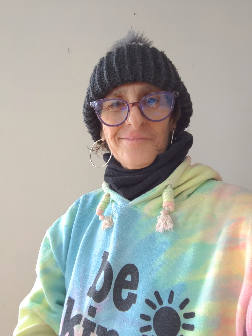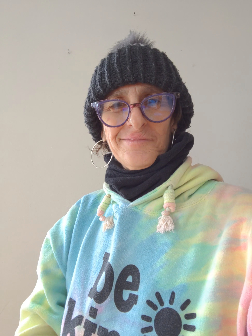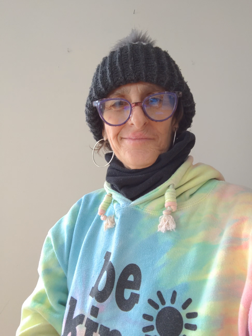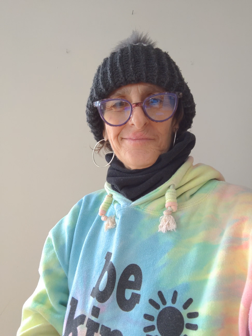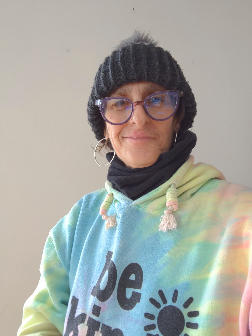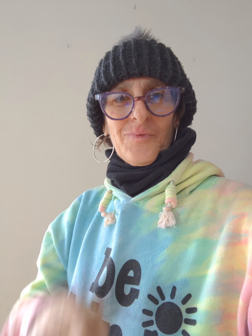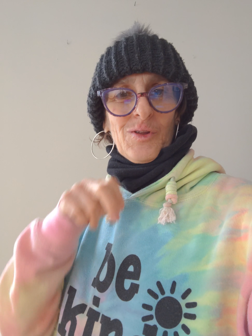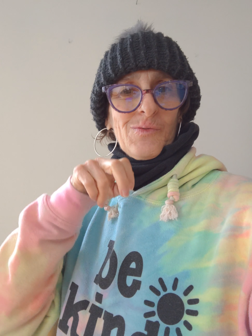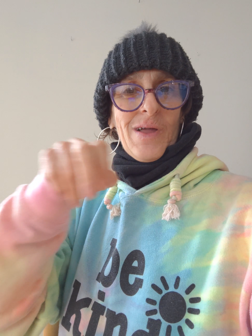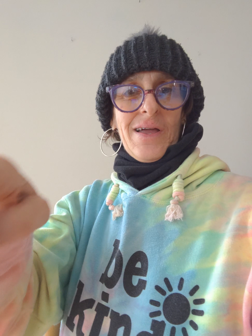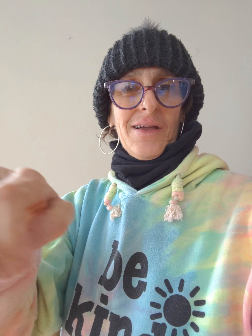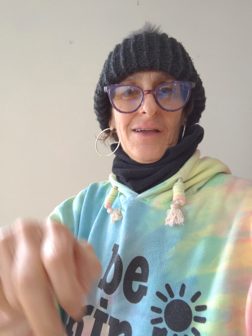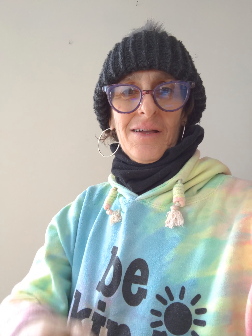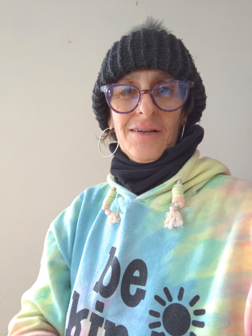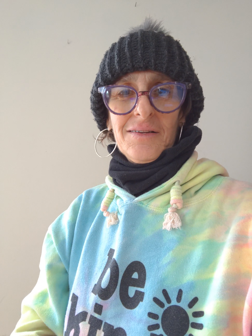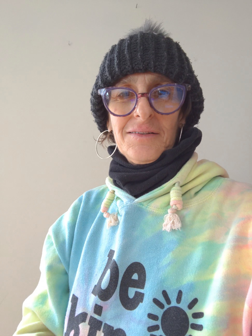ride